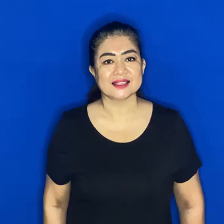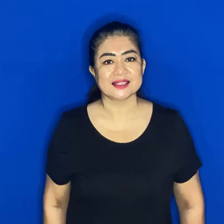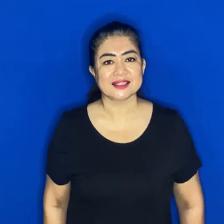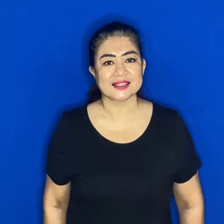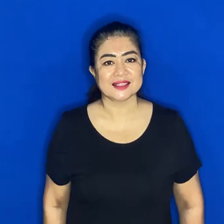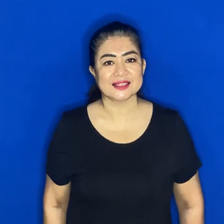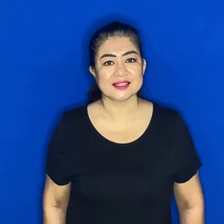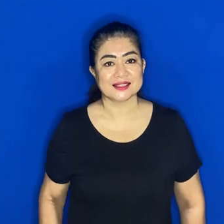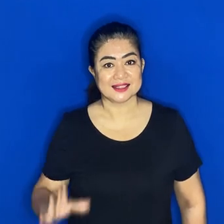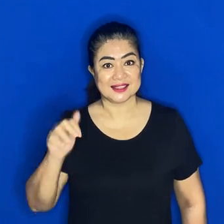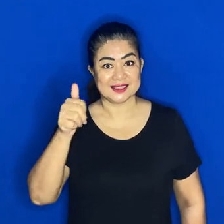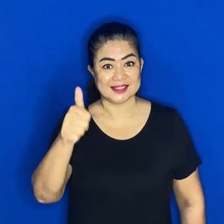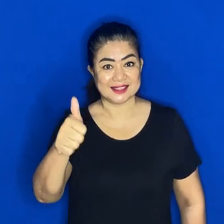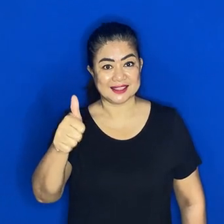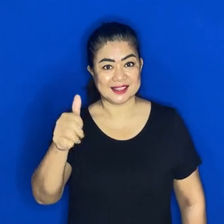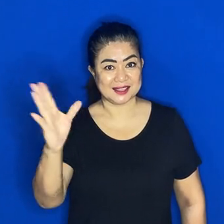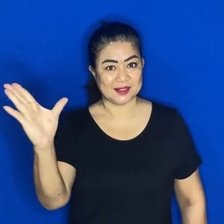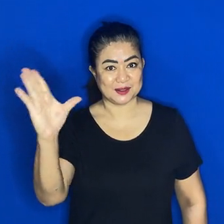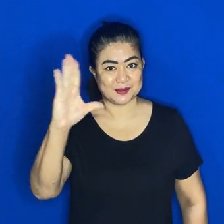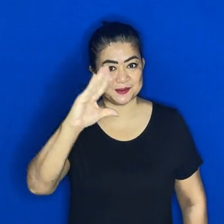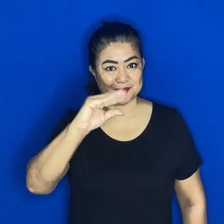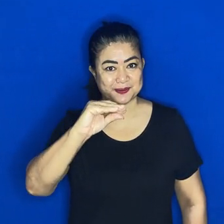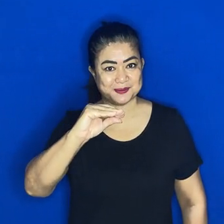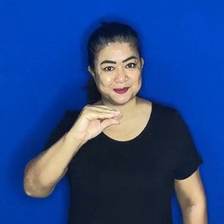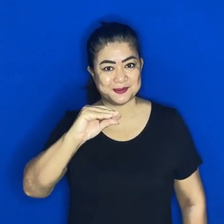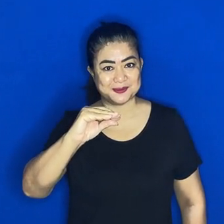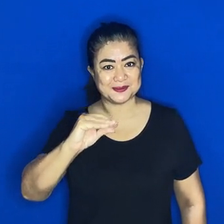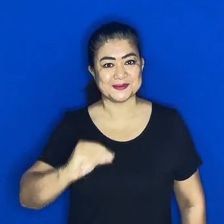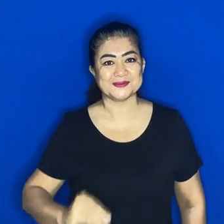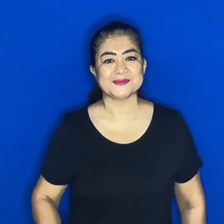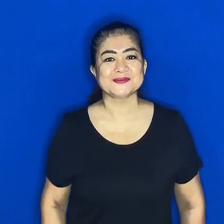good evening